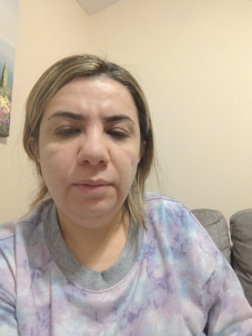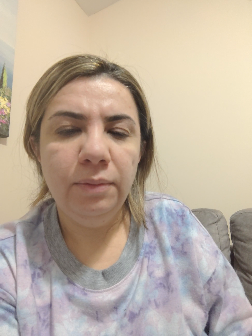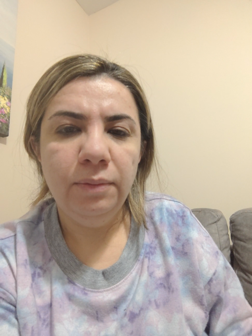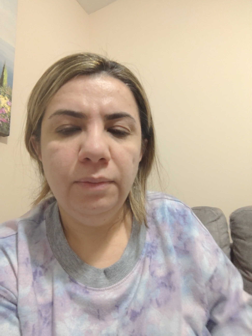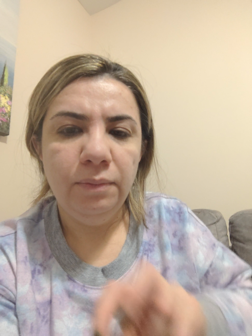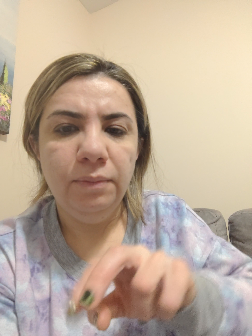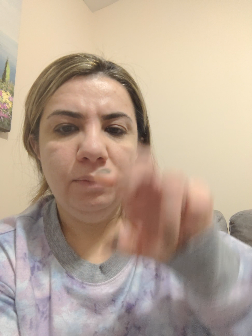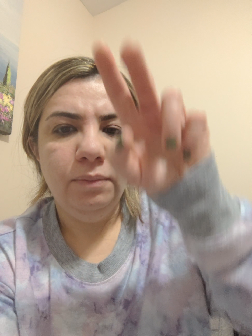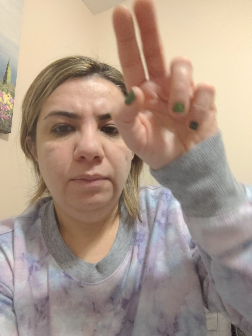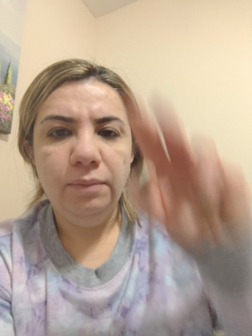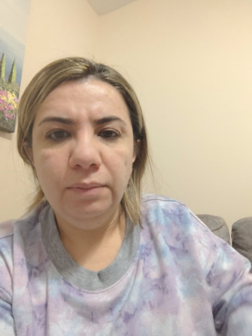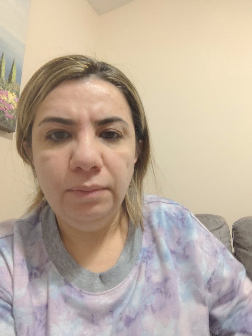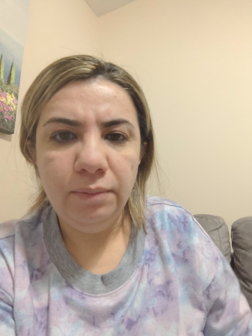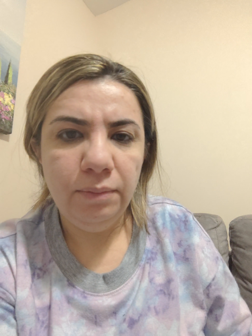stairs